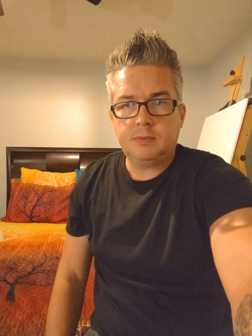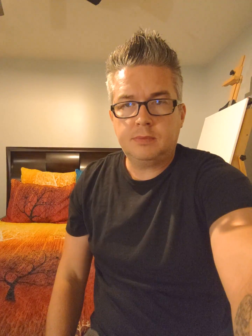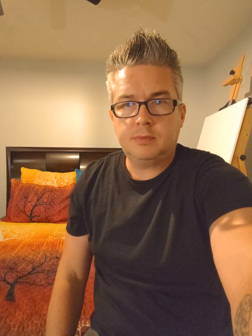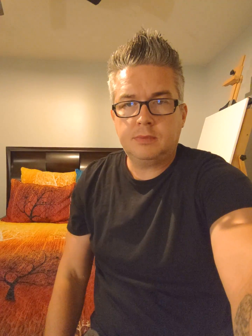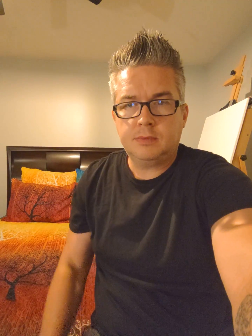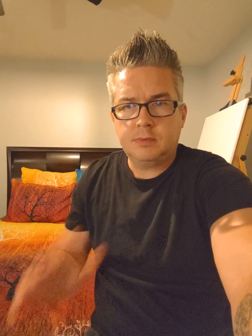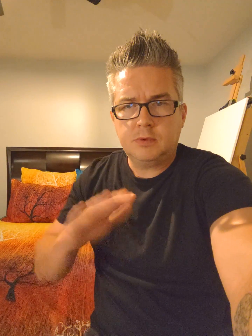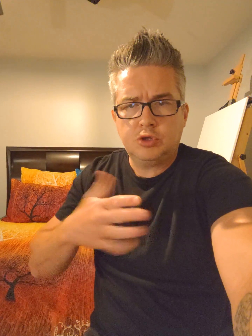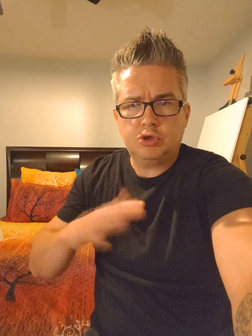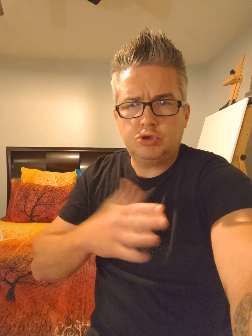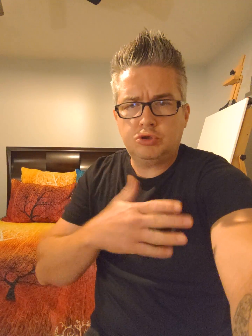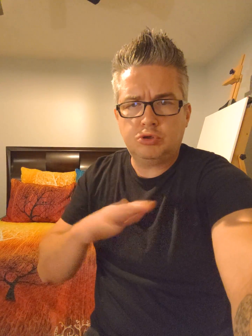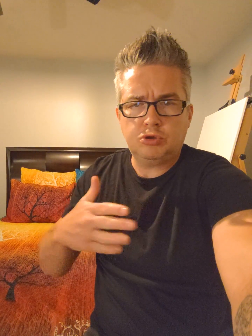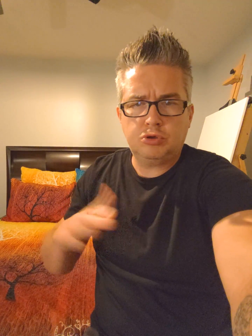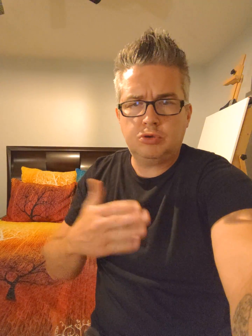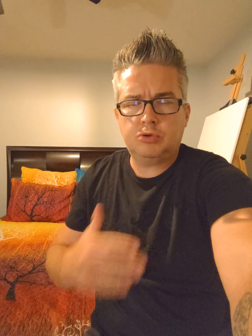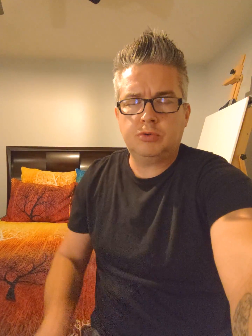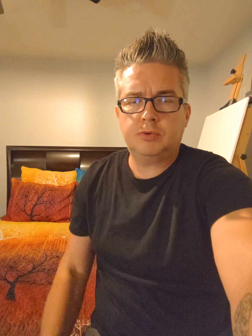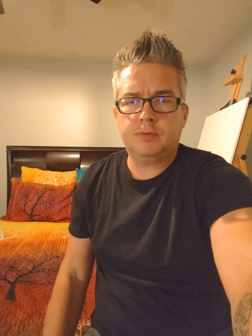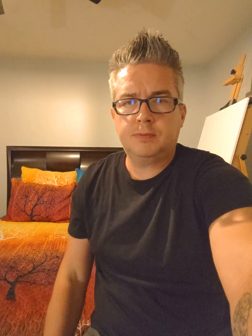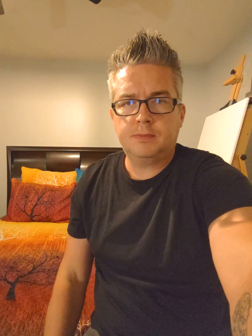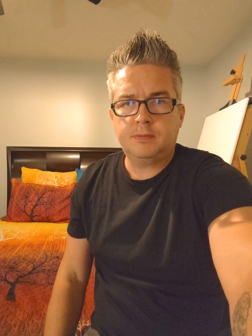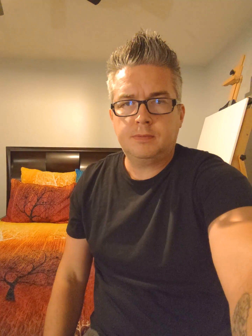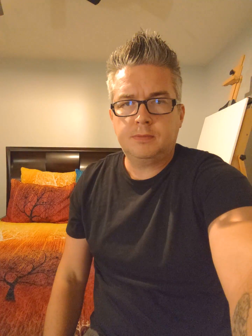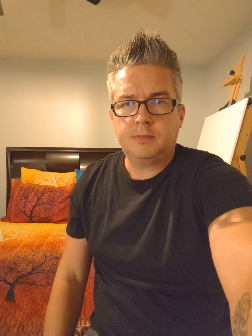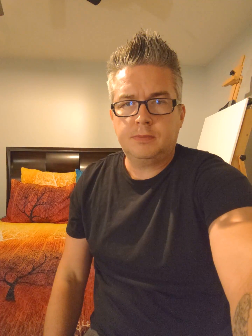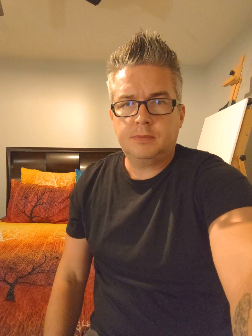cook